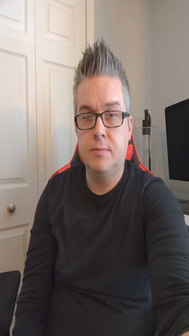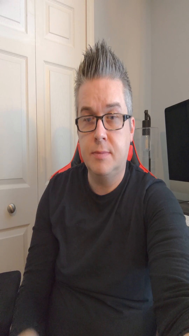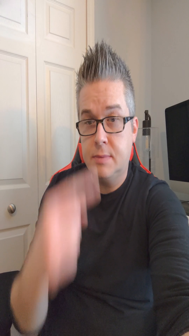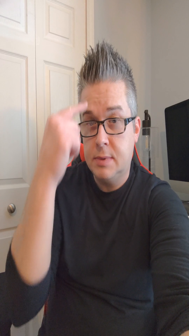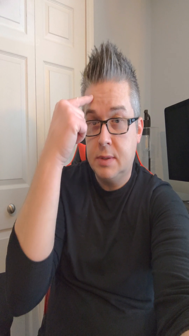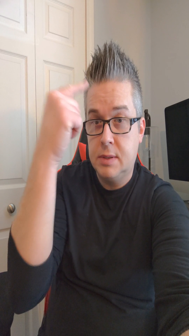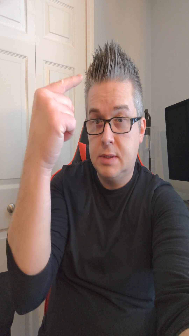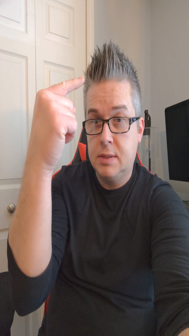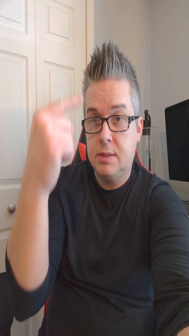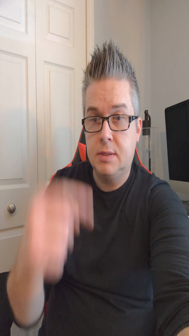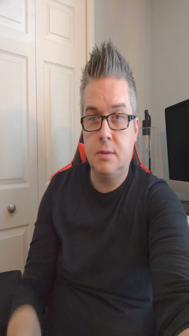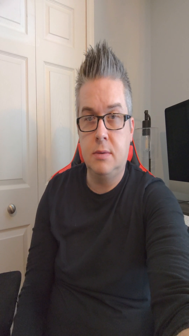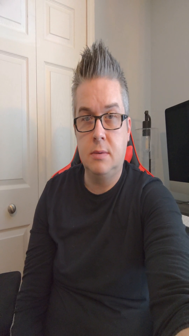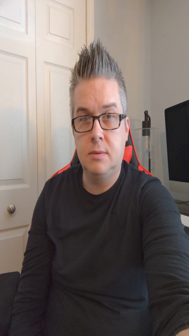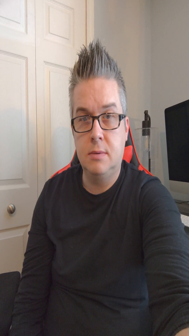penny